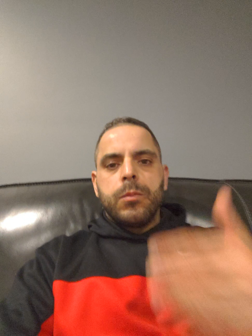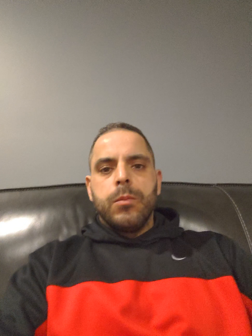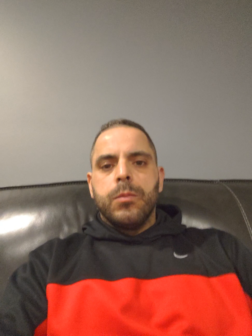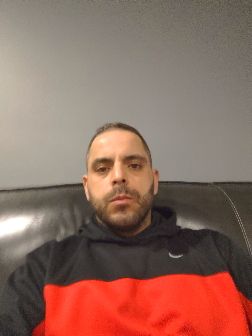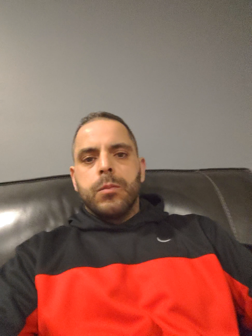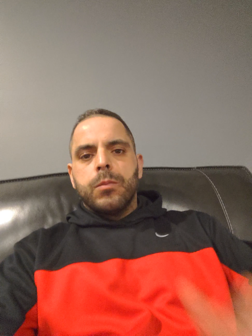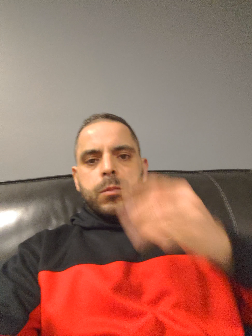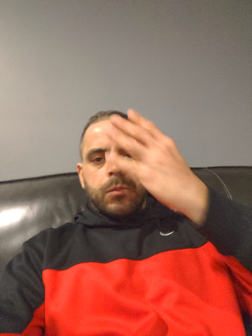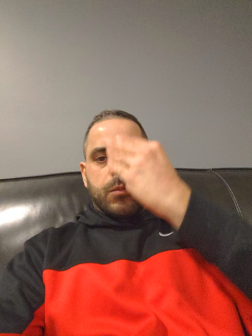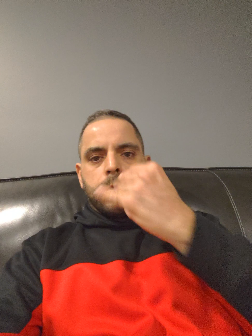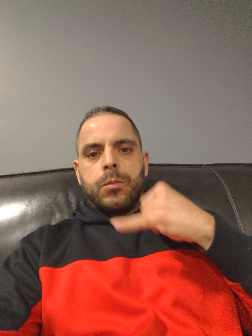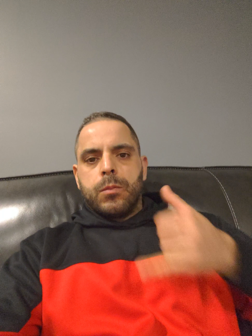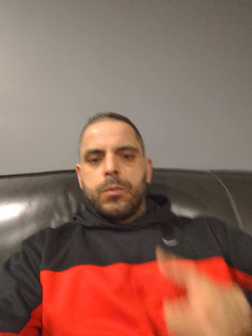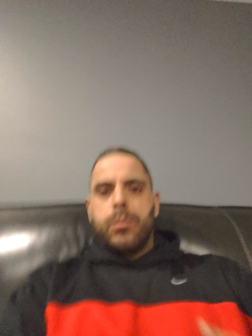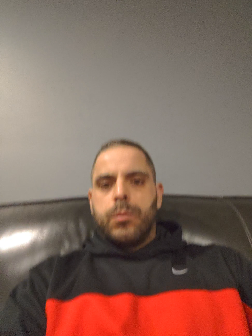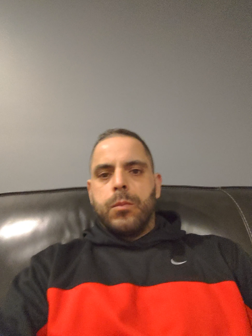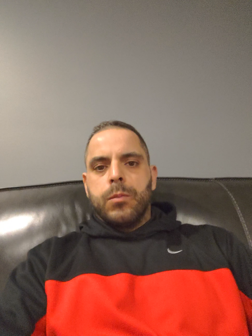pajamas